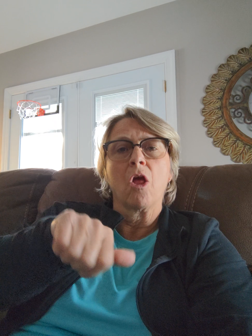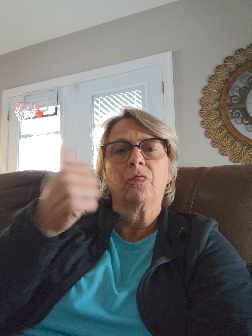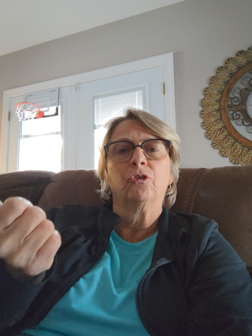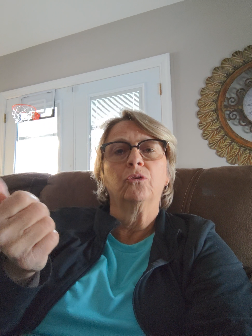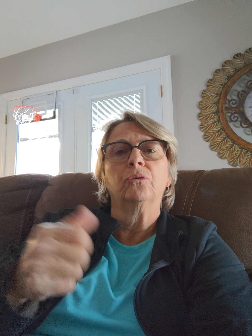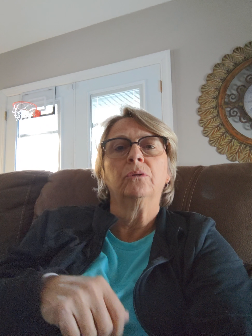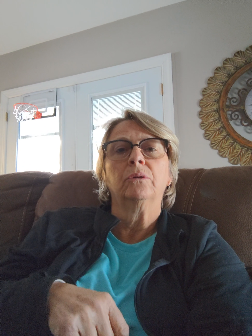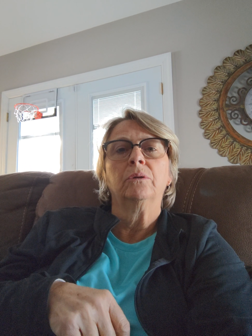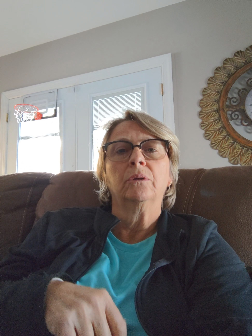another